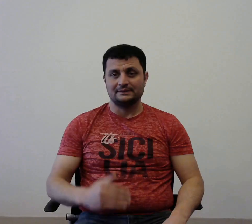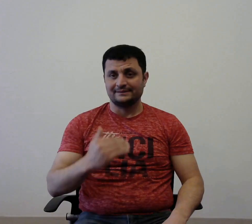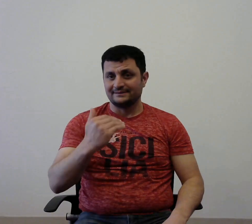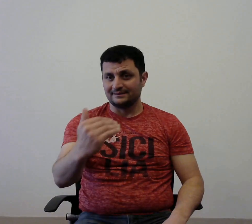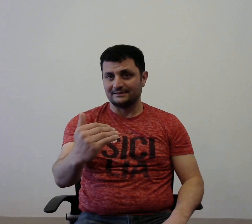siz